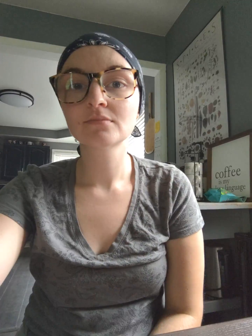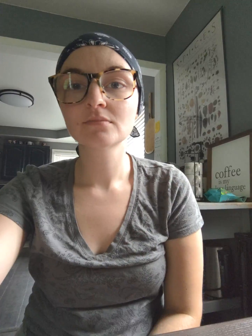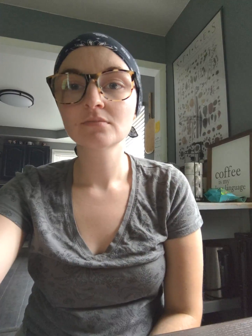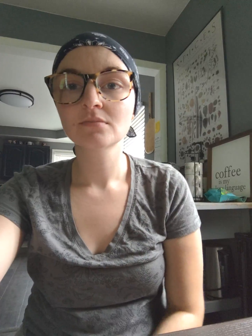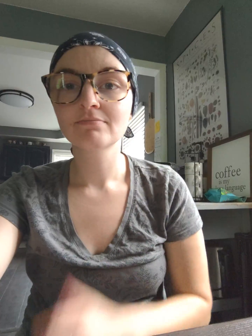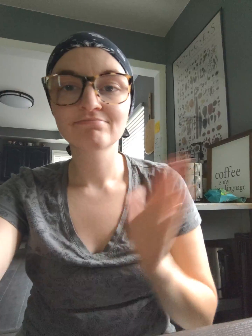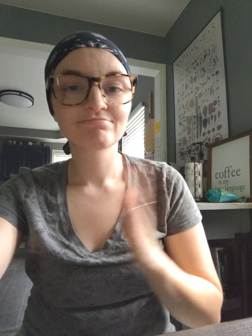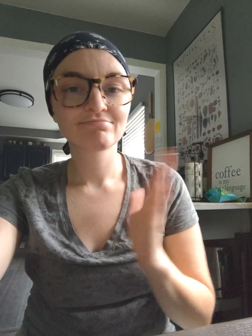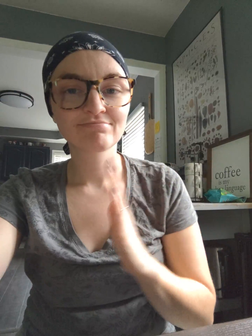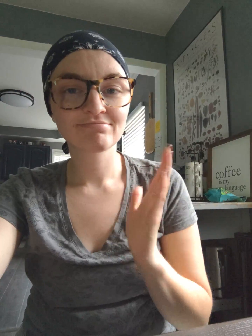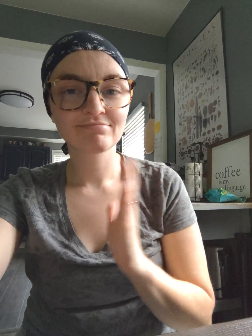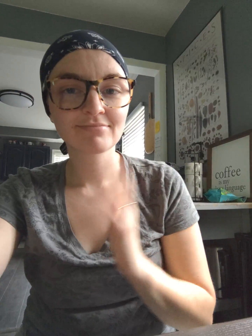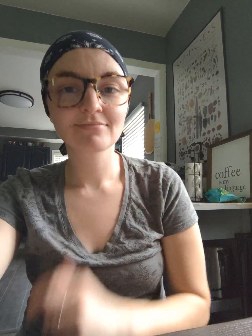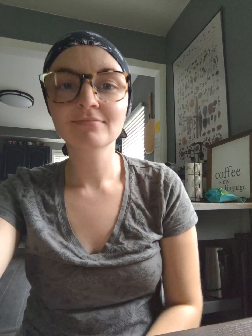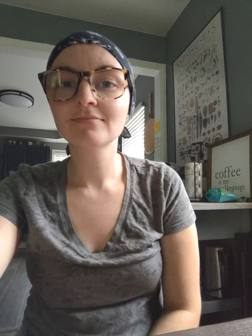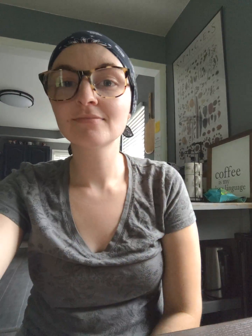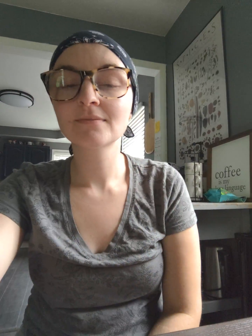clap